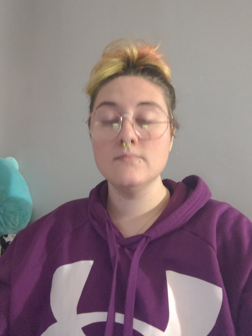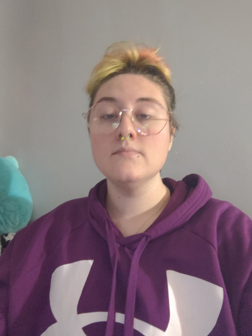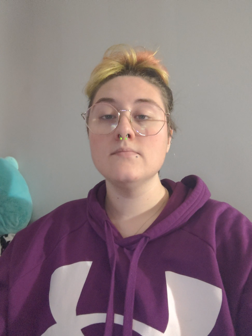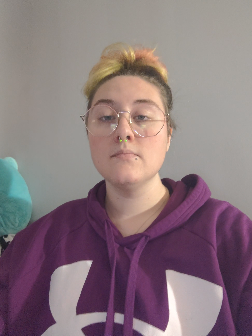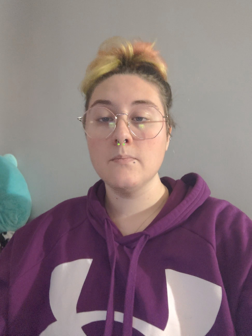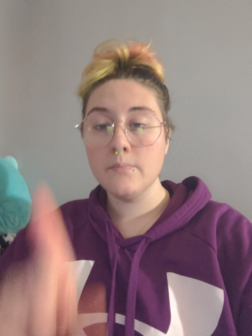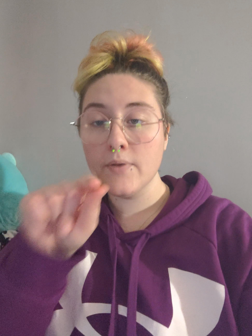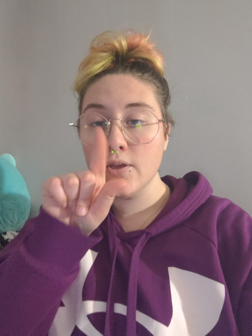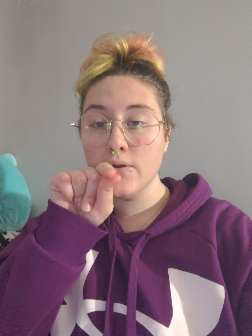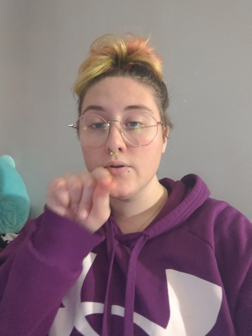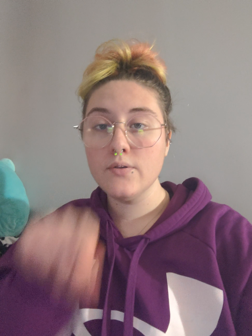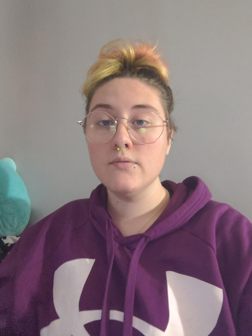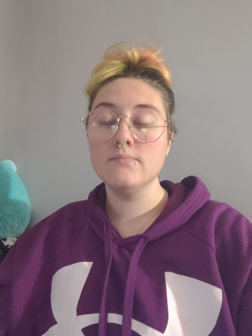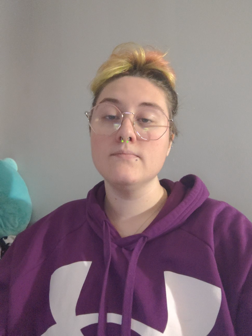bird